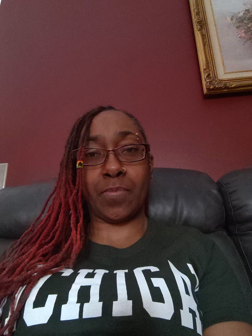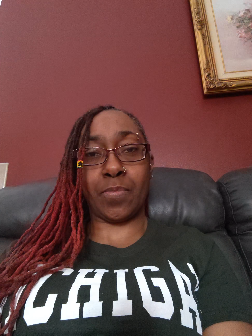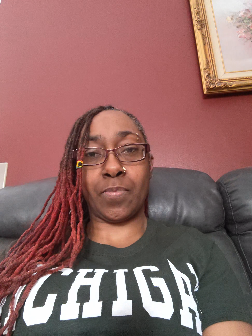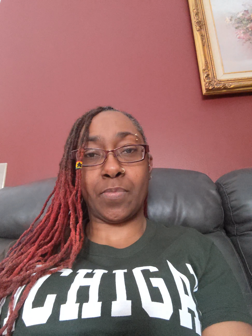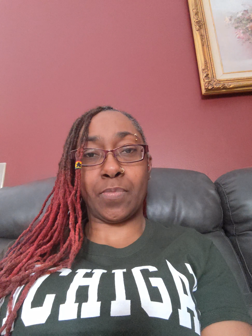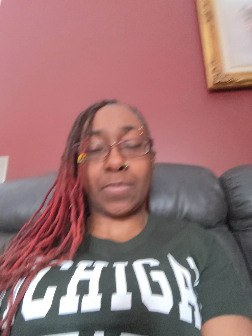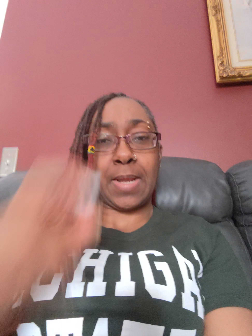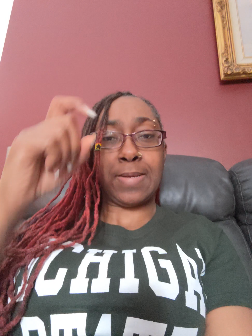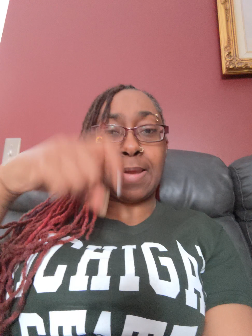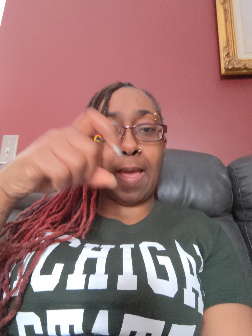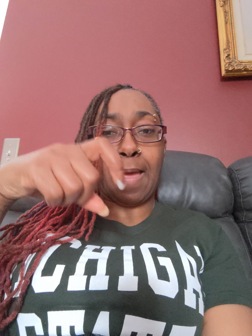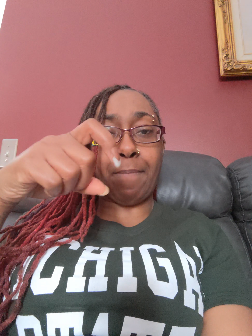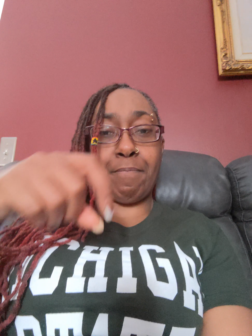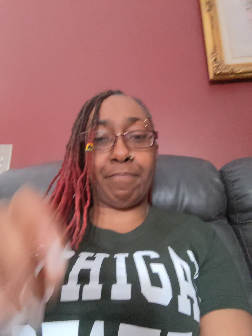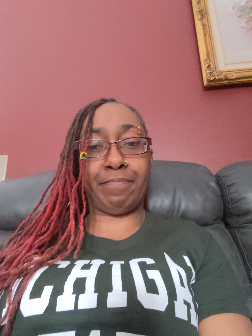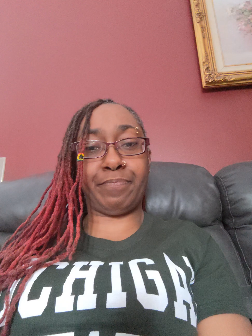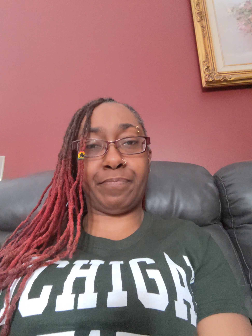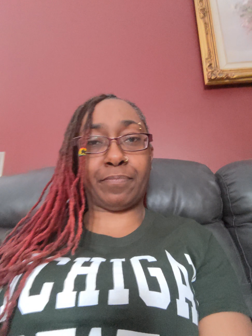time